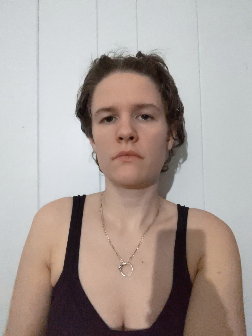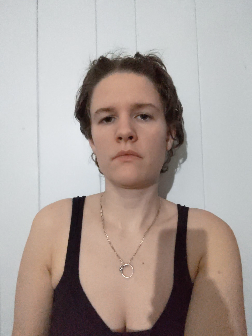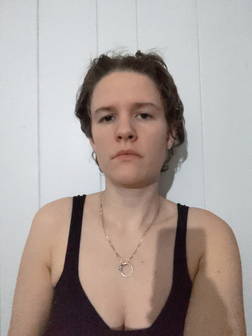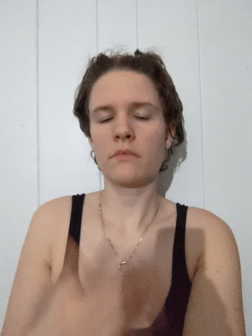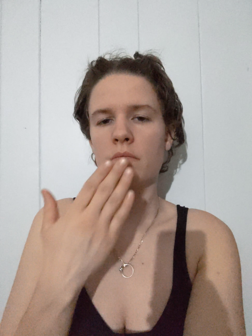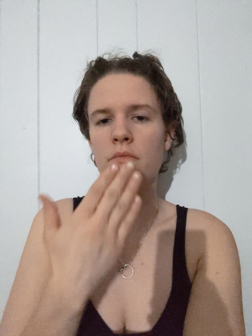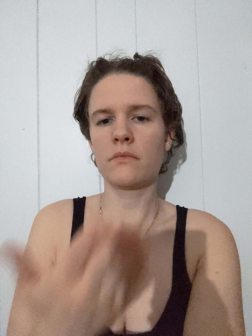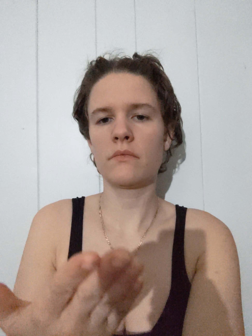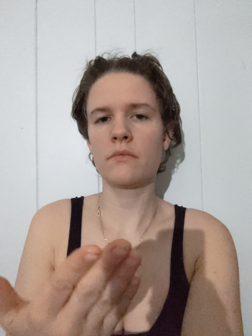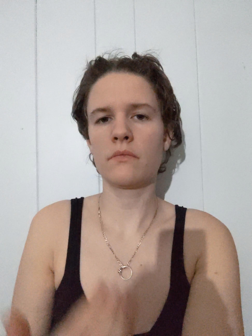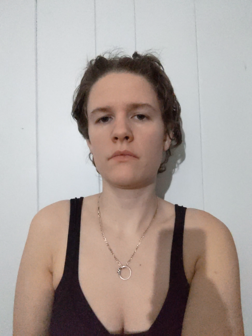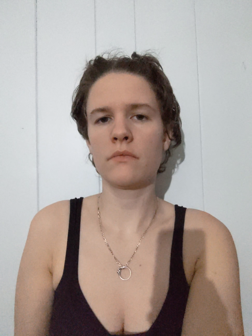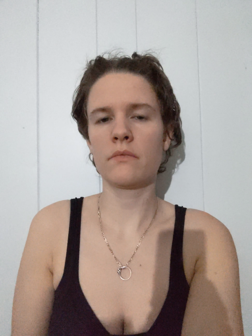thank you